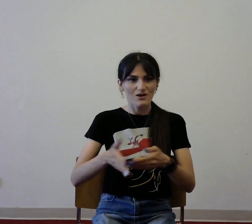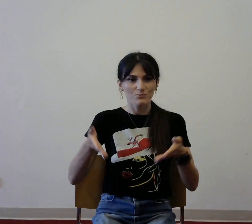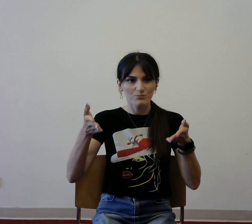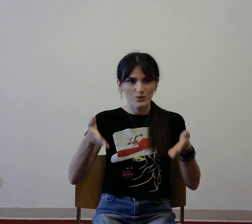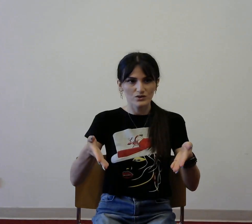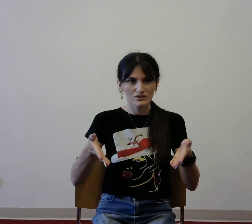burda